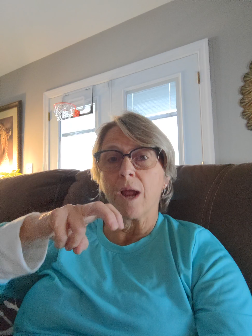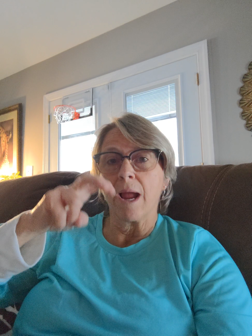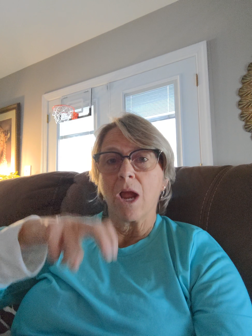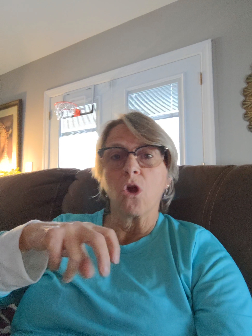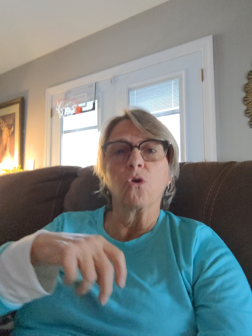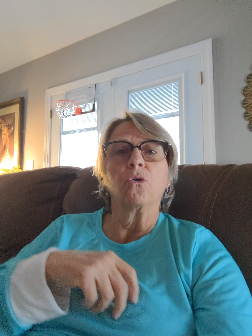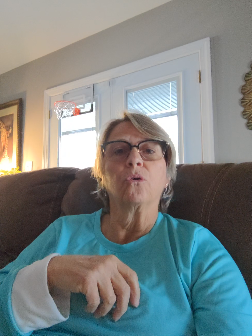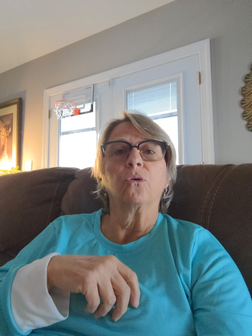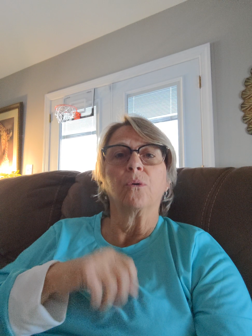chair